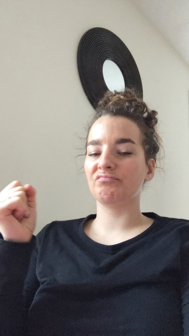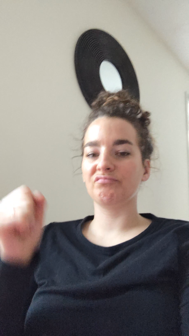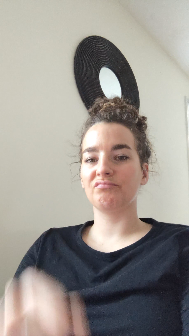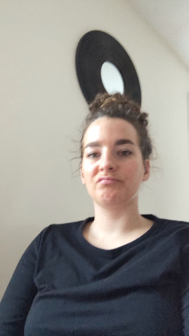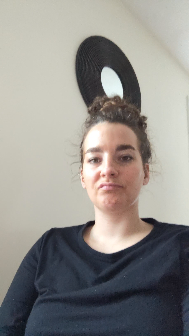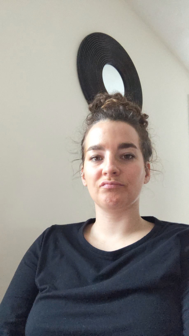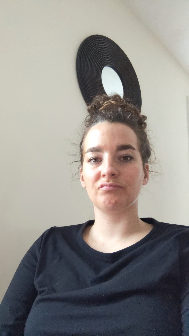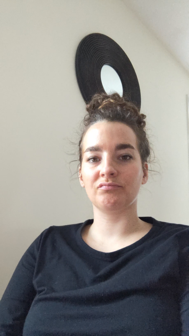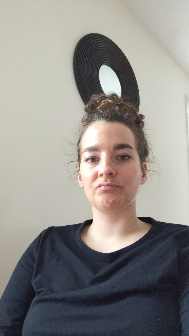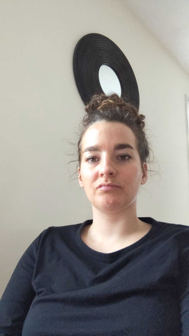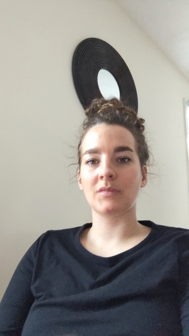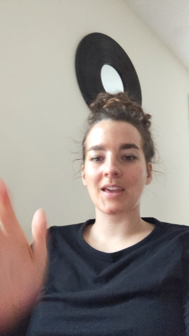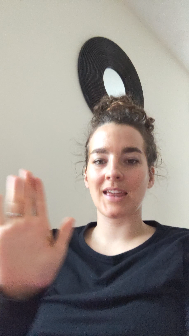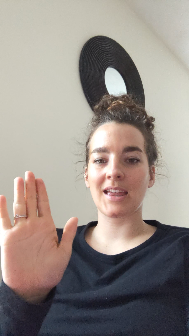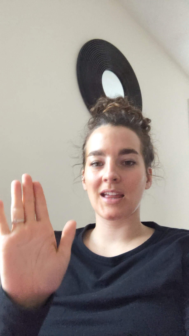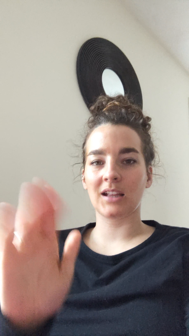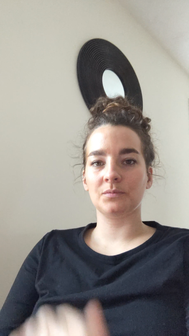hi